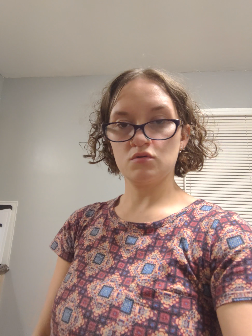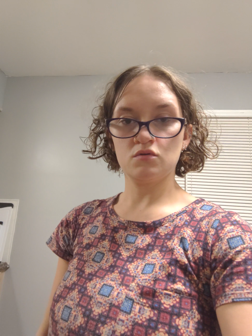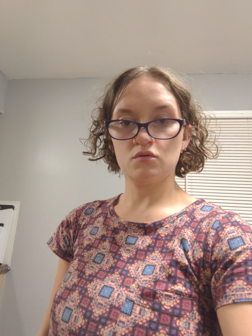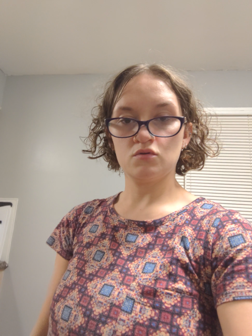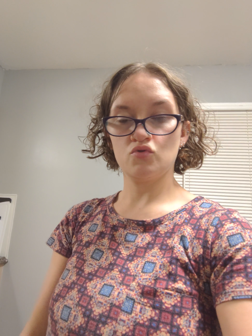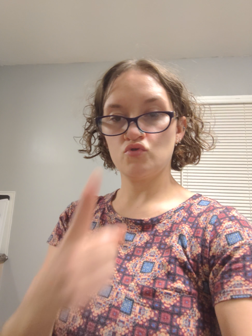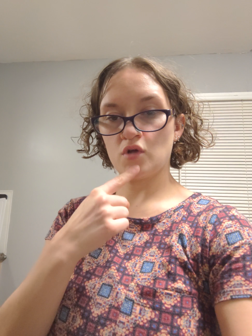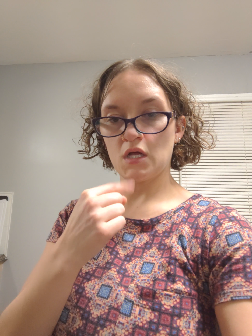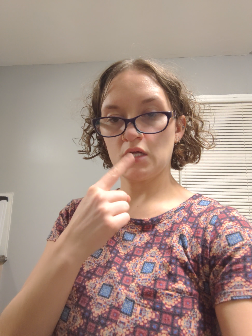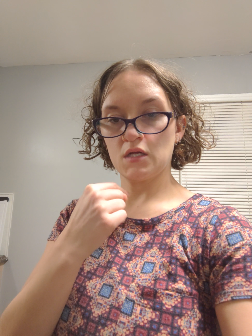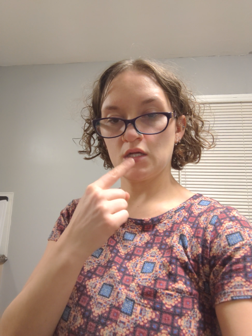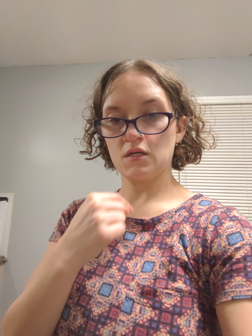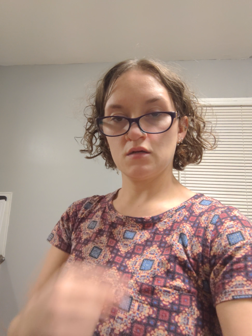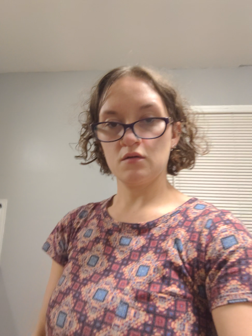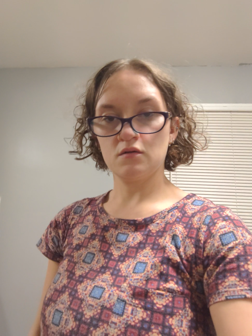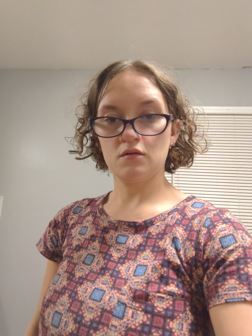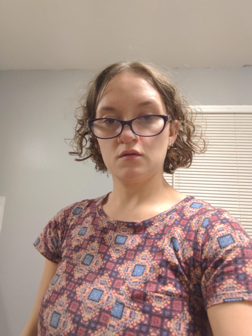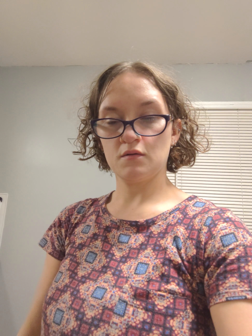red